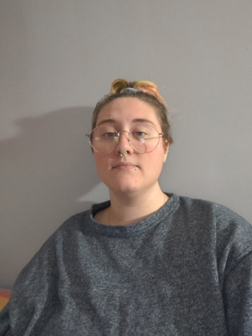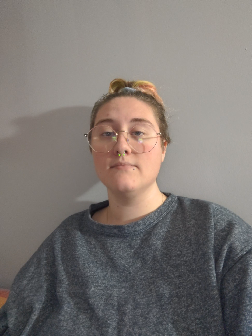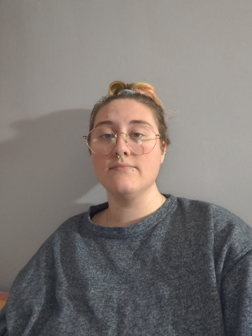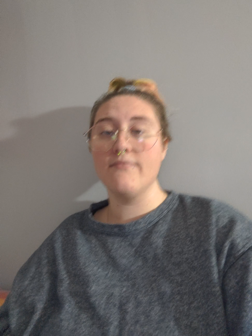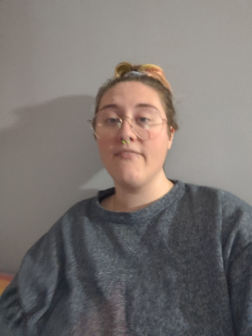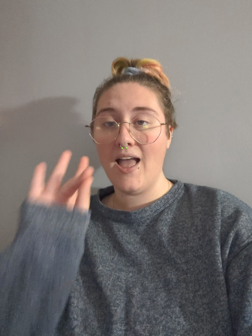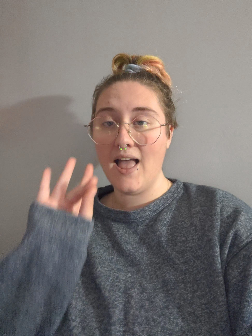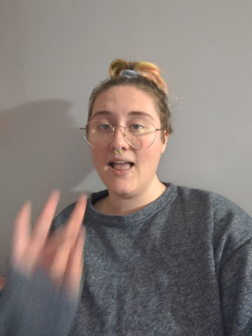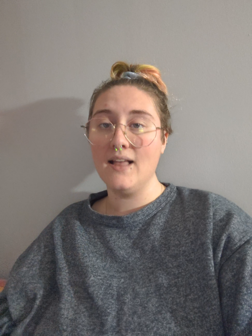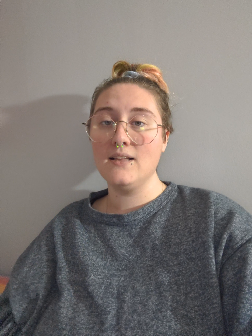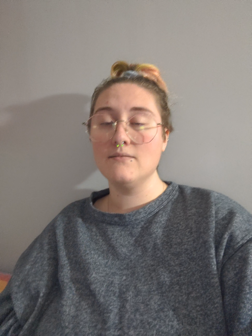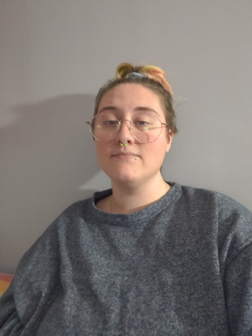find